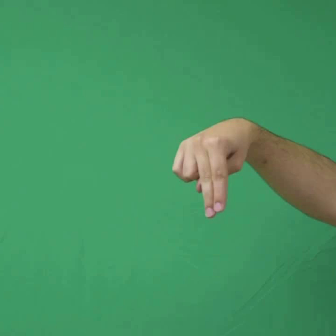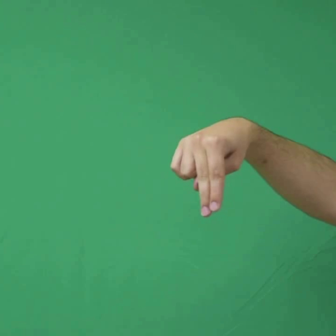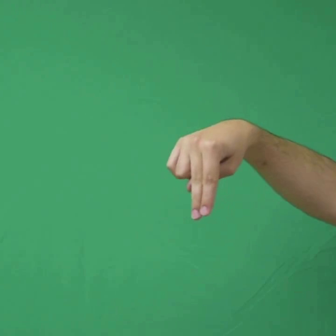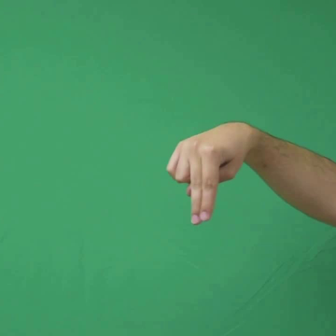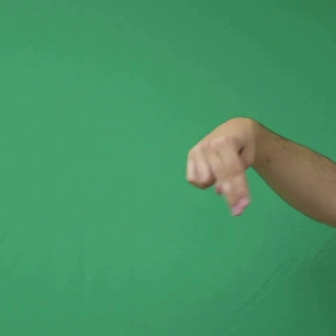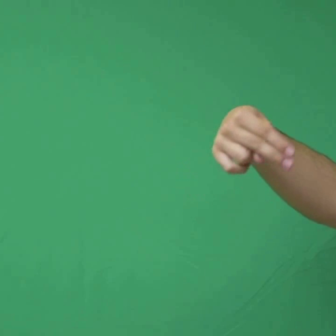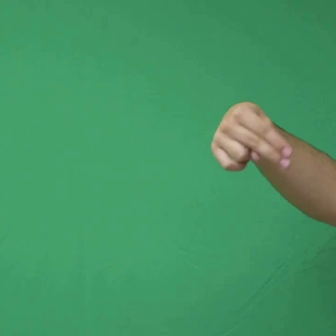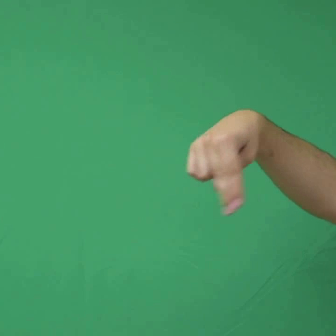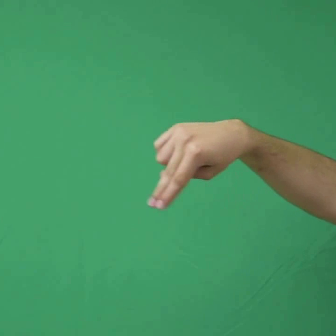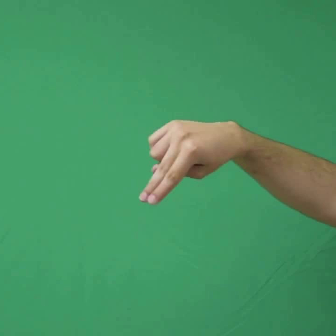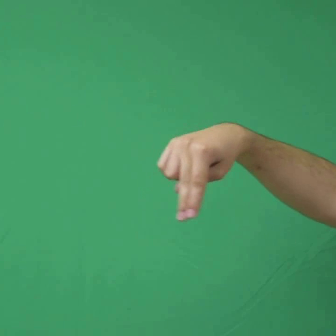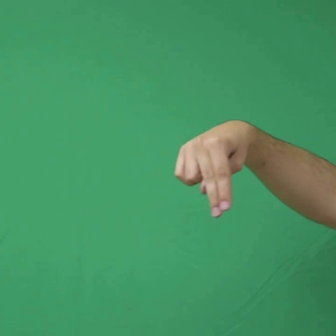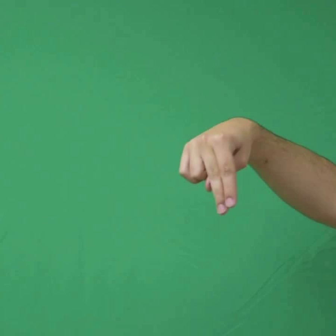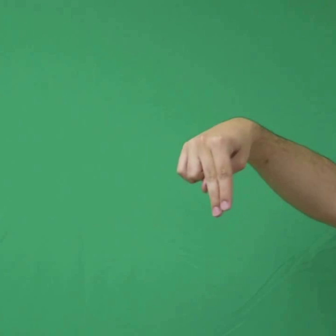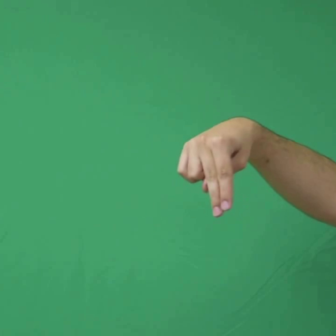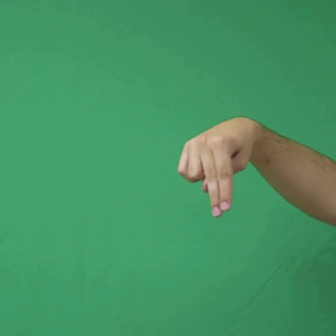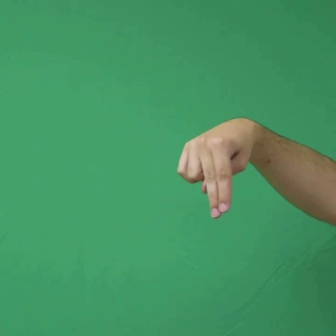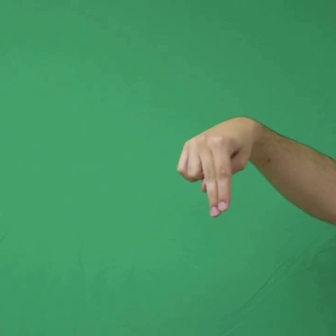Ñ